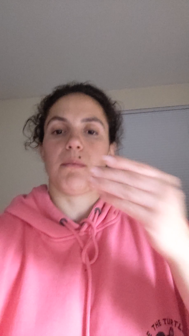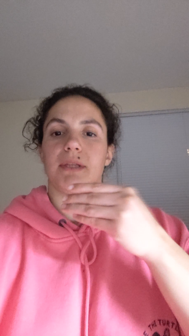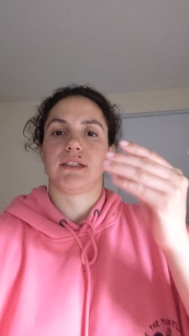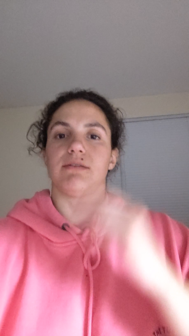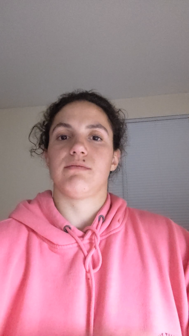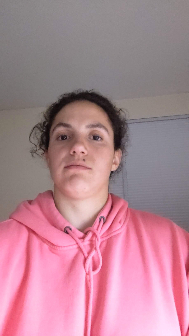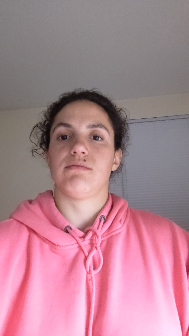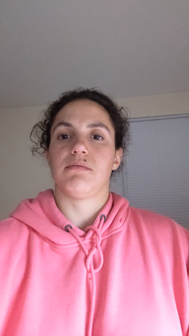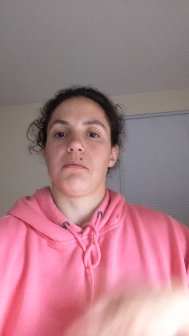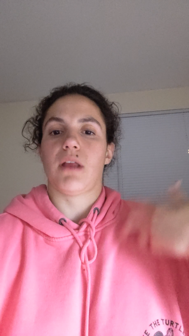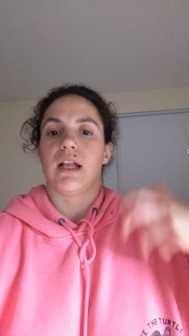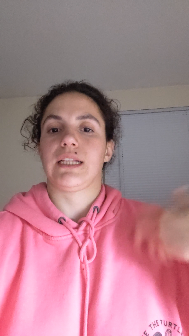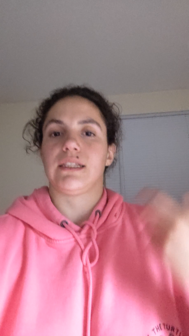monkey